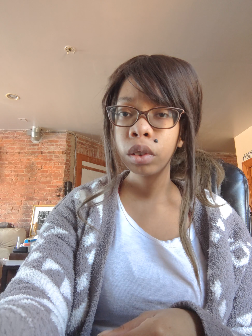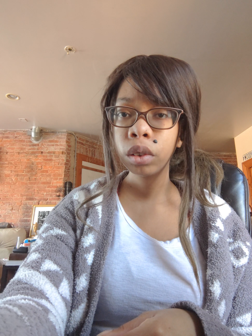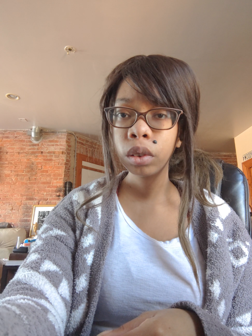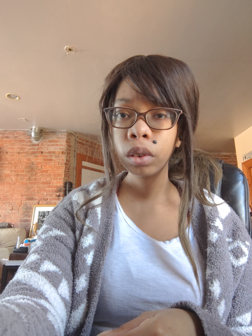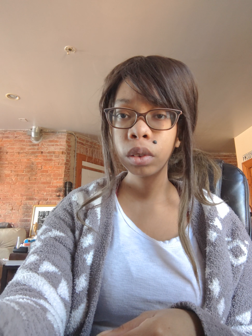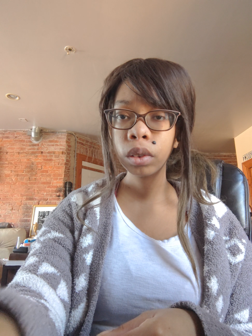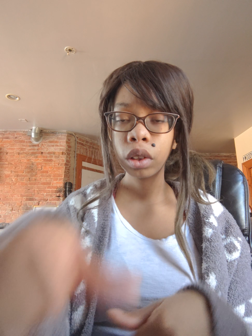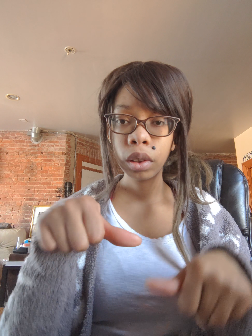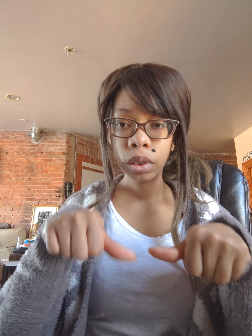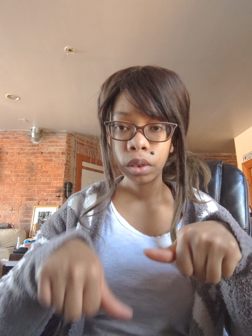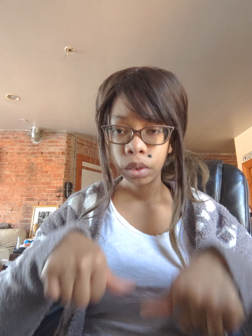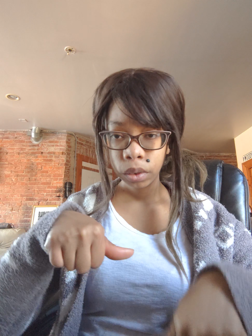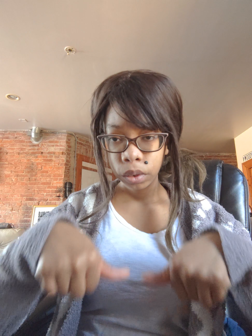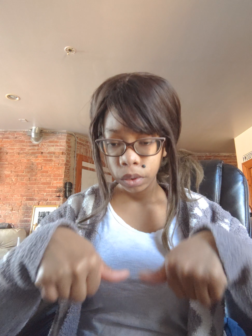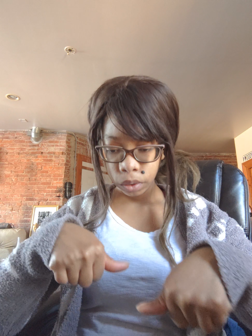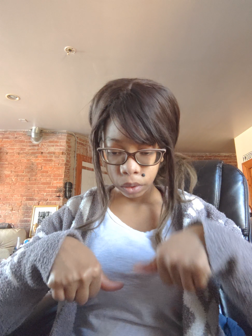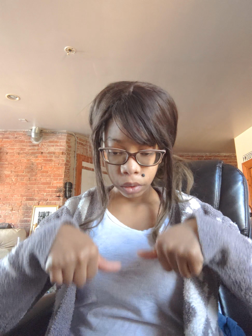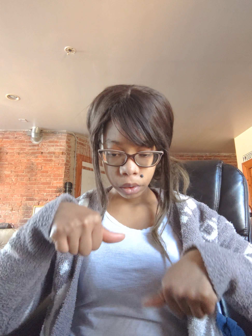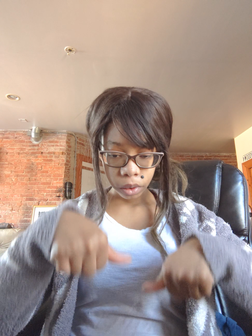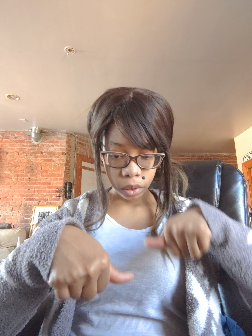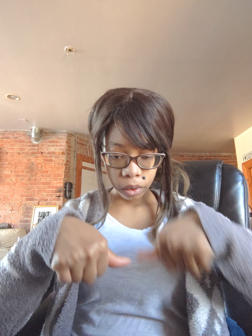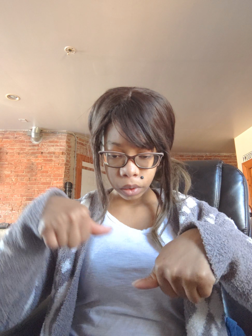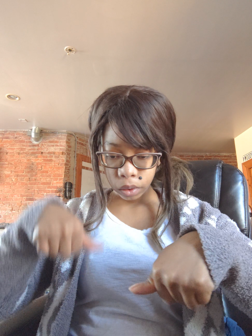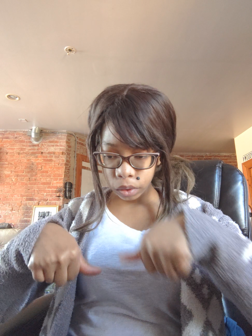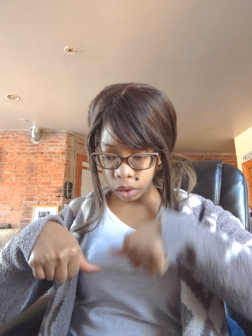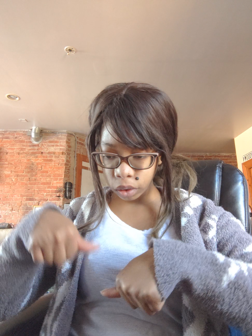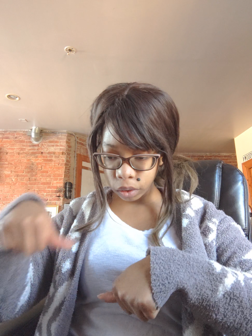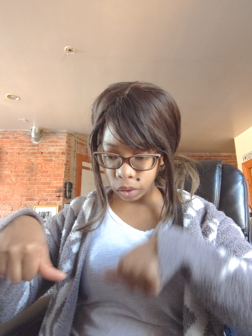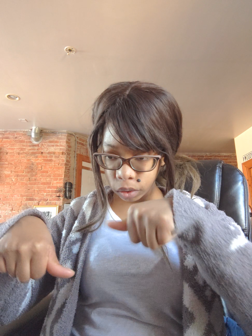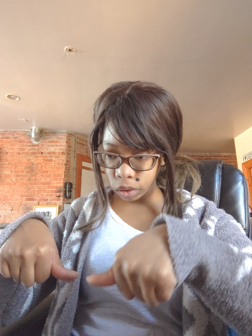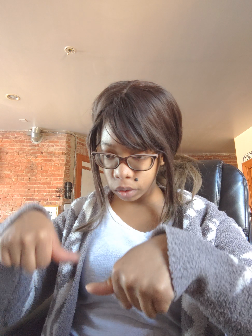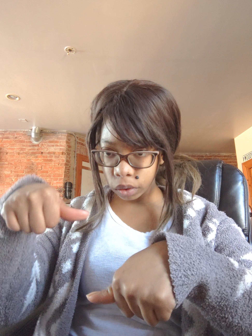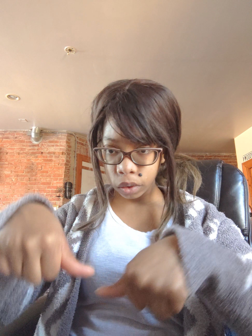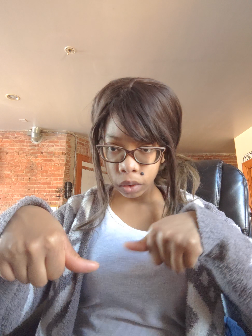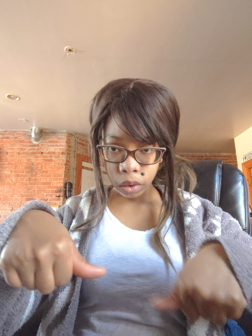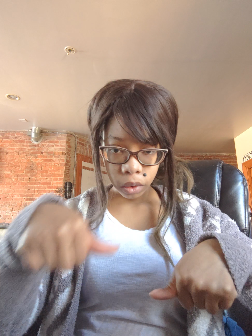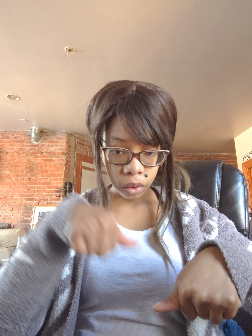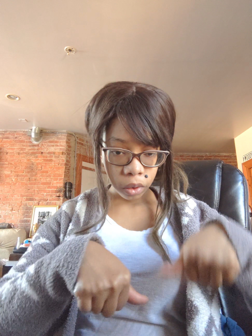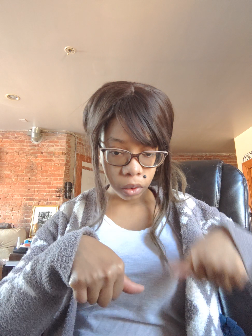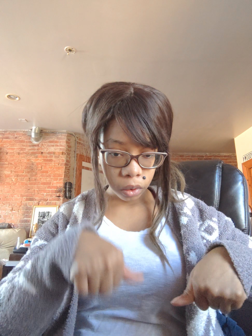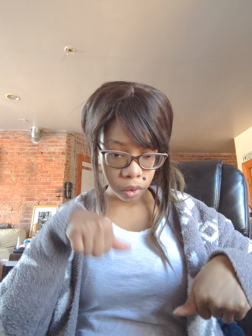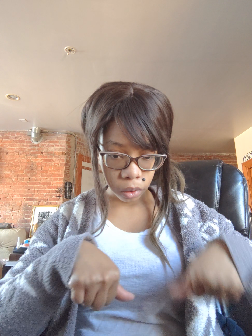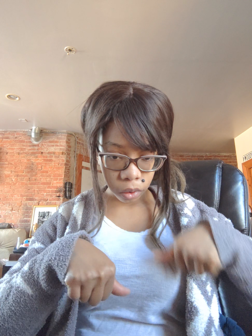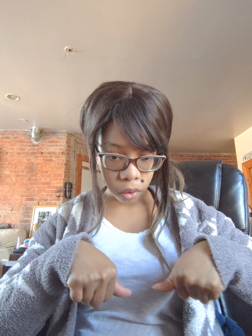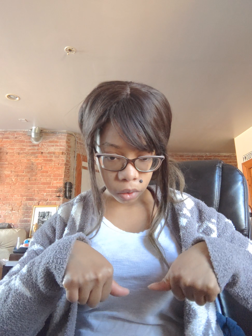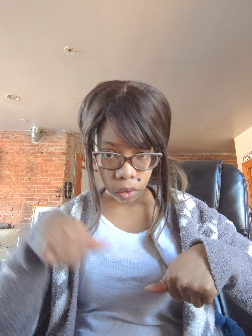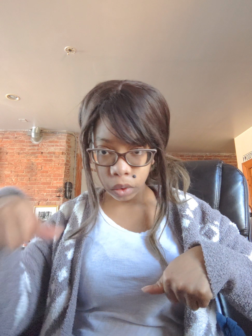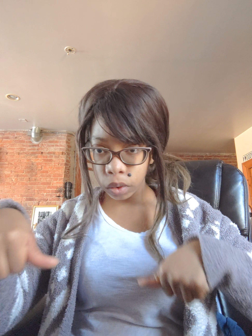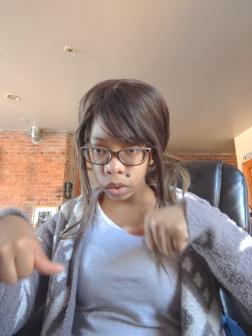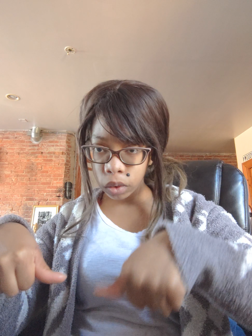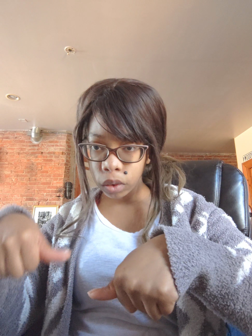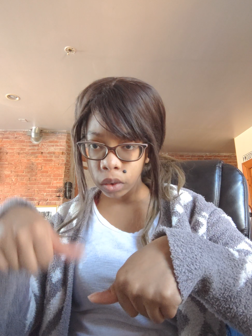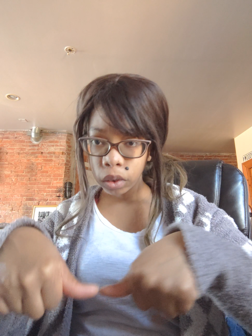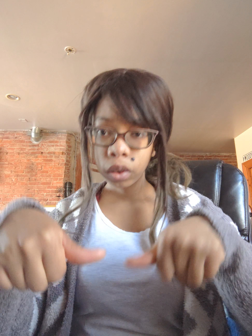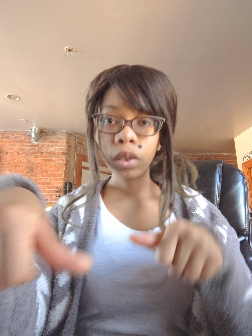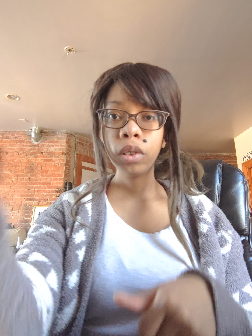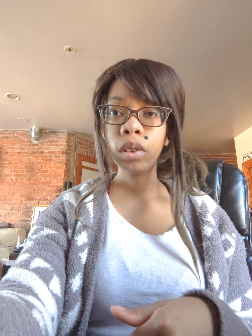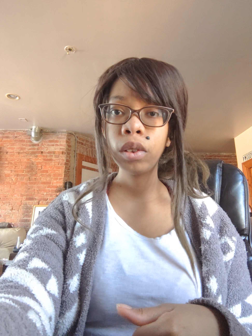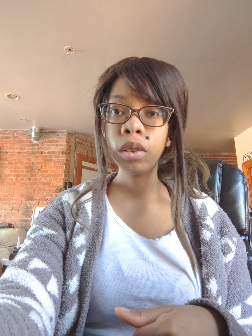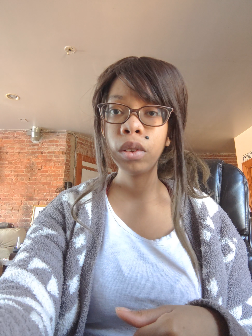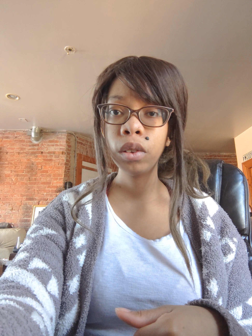puzzle